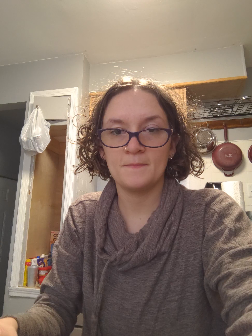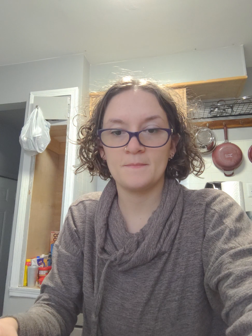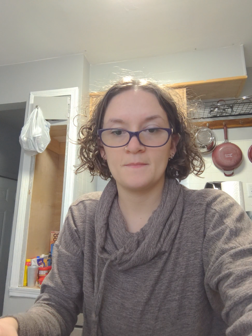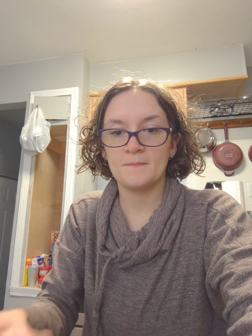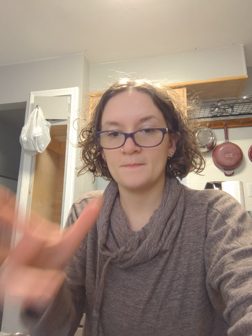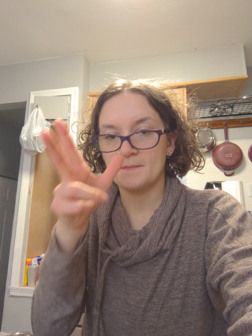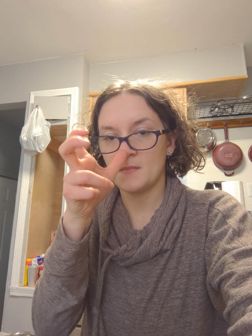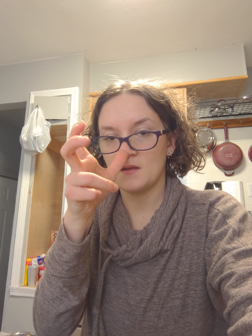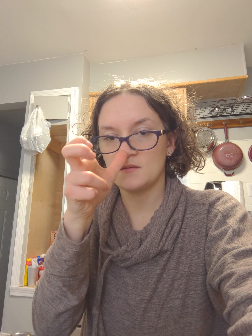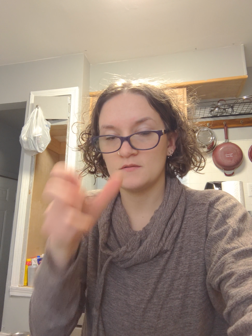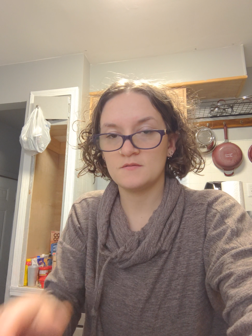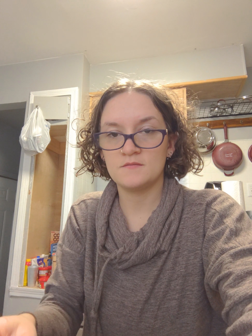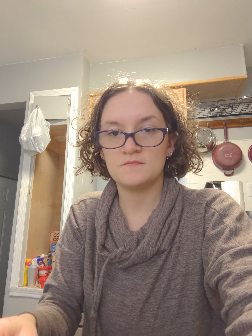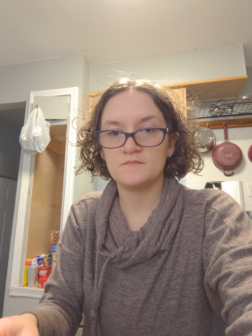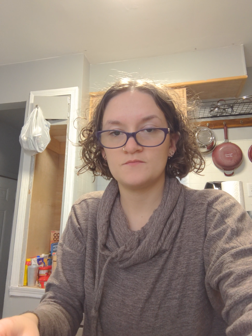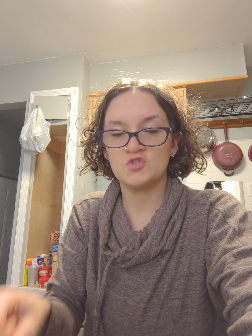bug